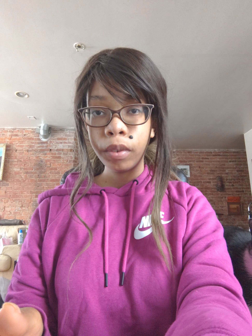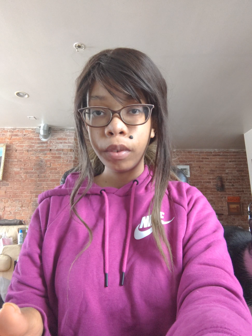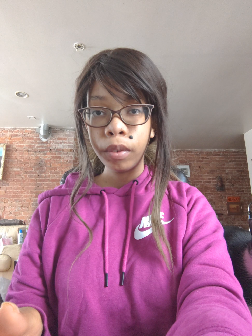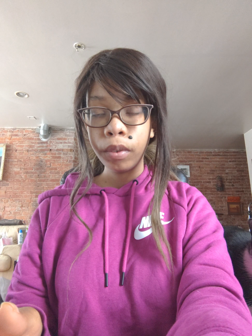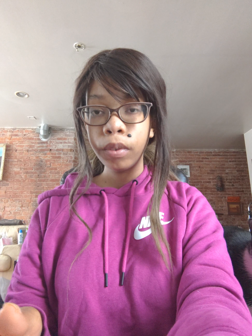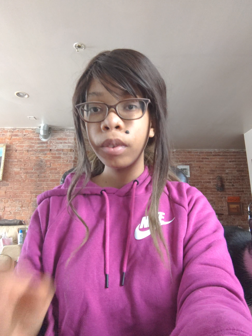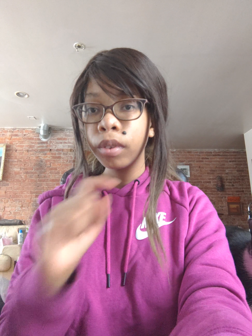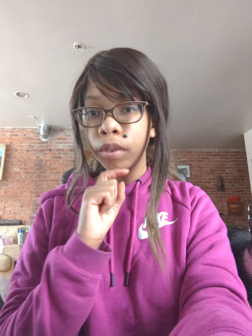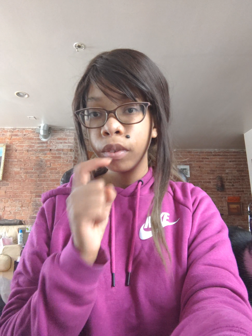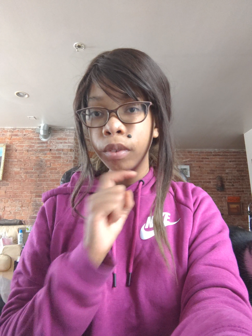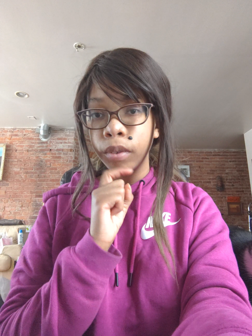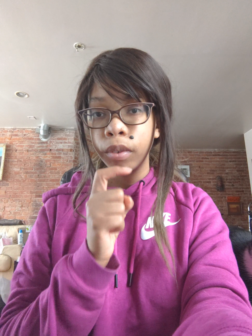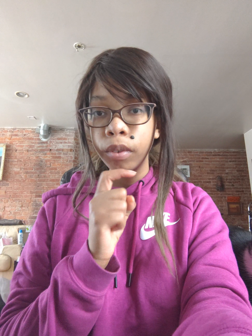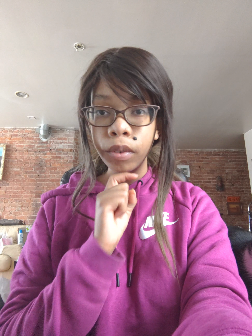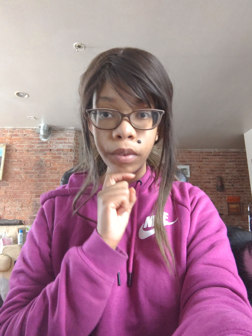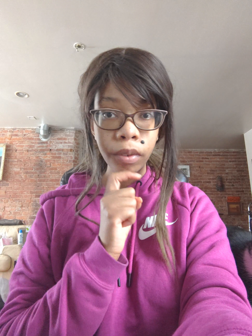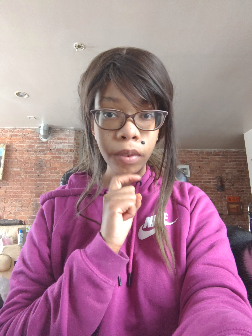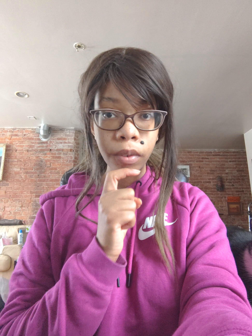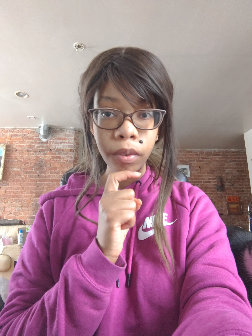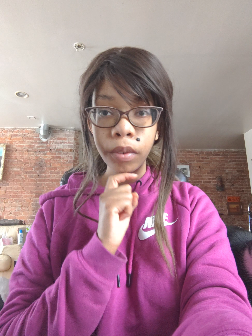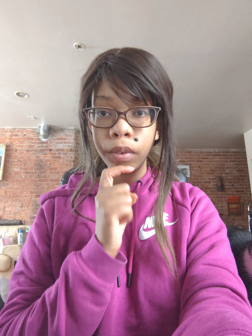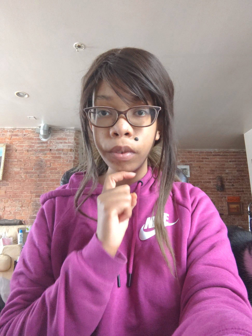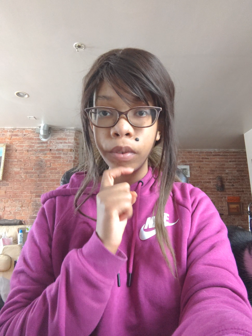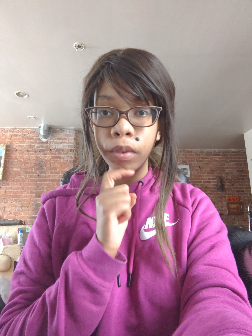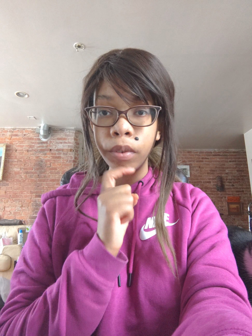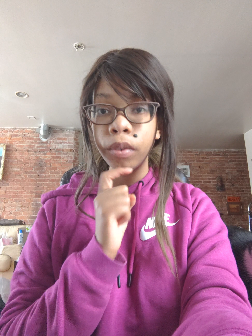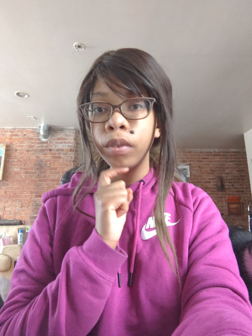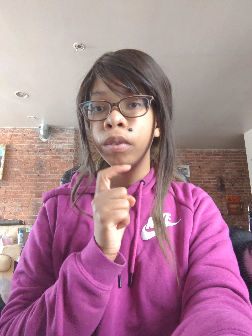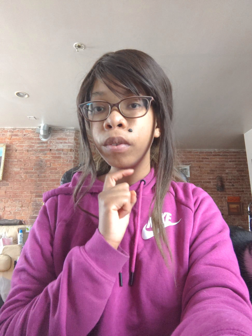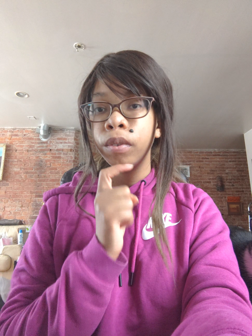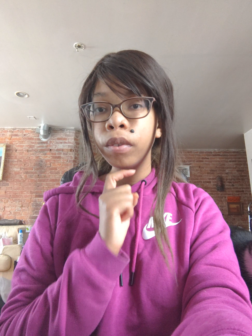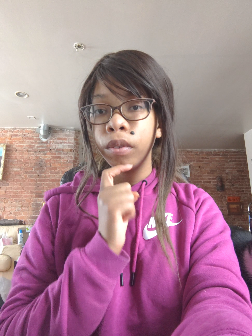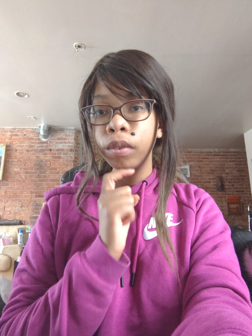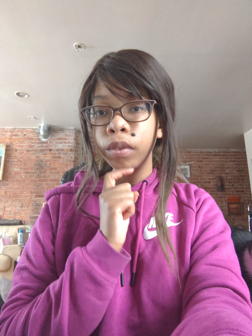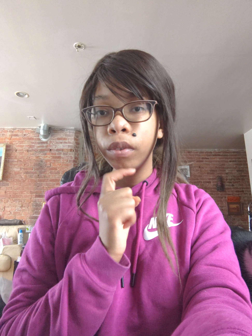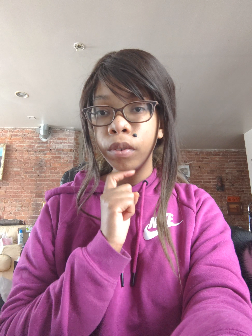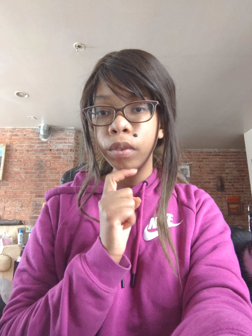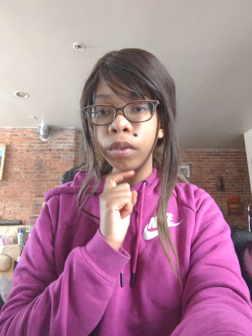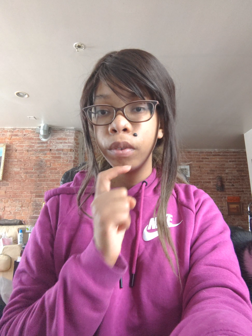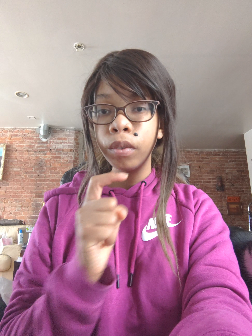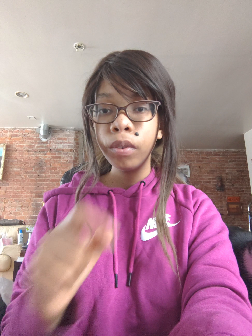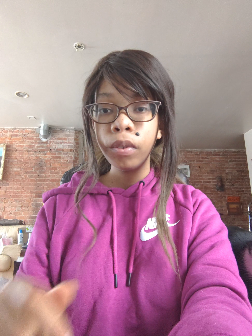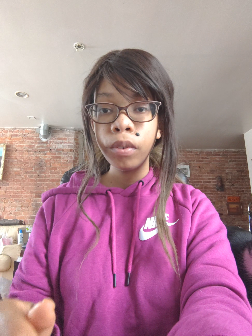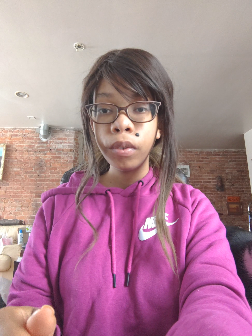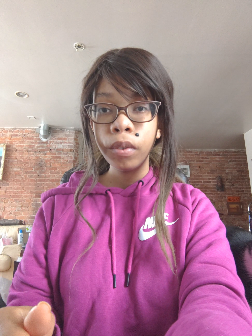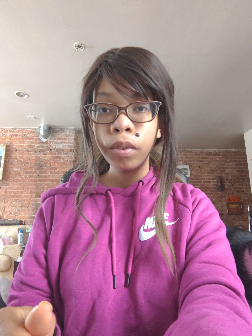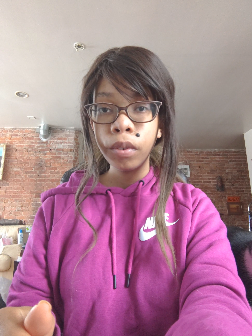garbage